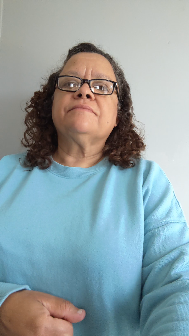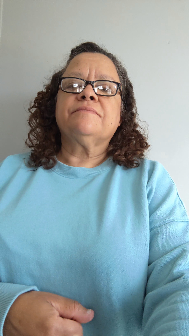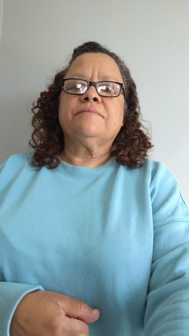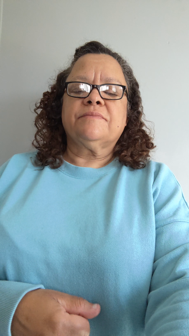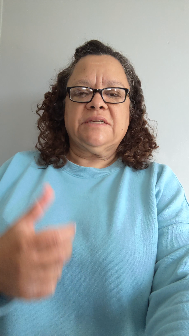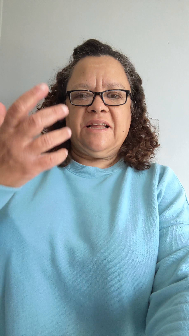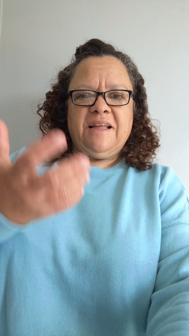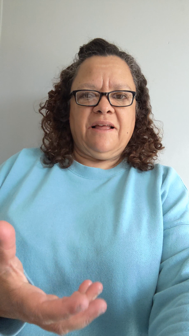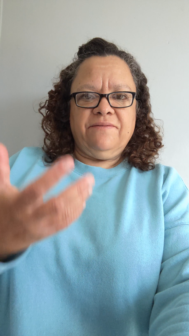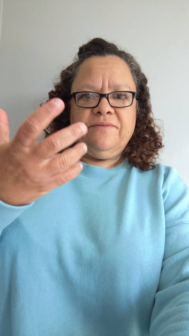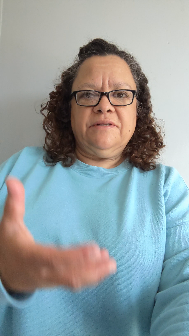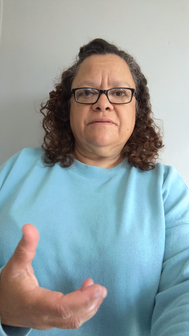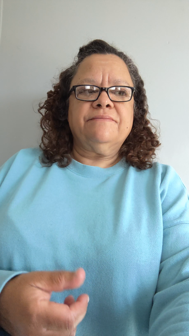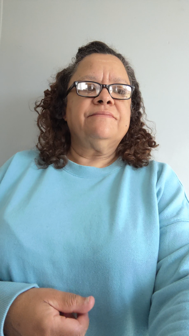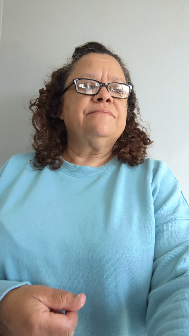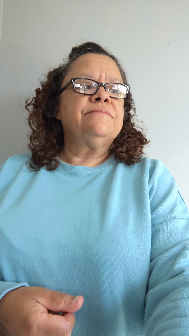heavy